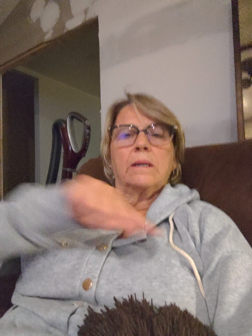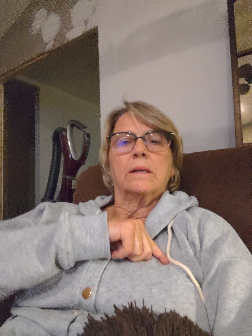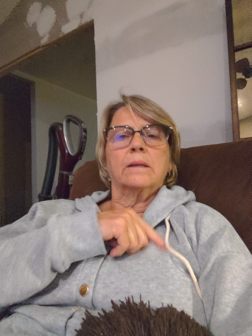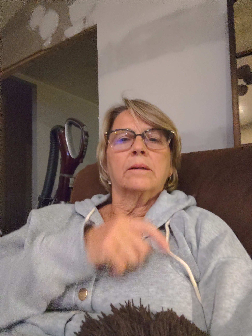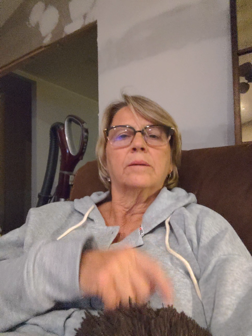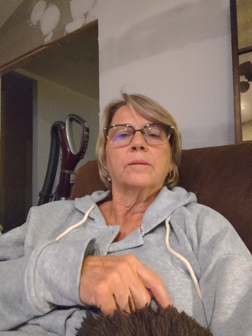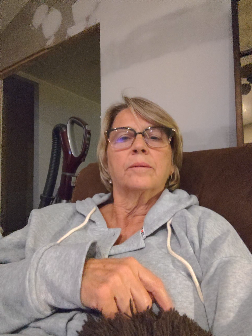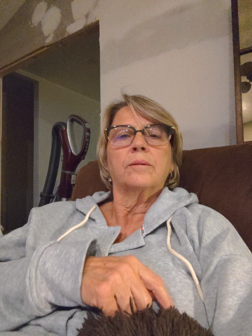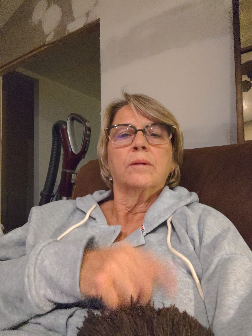we